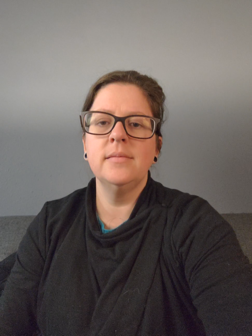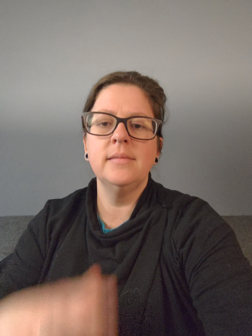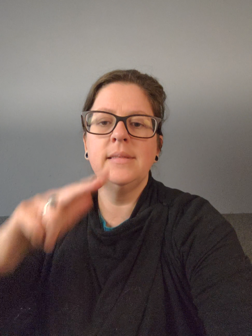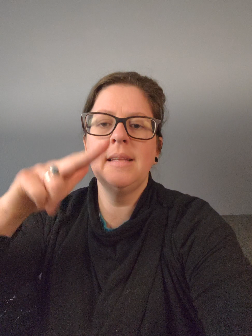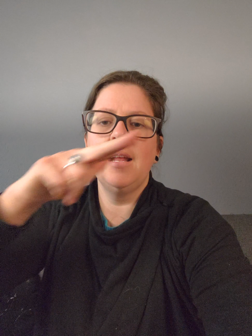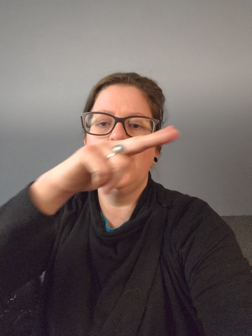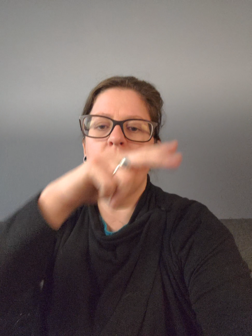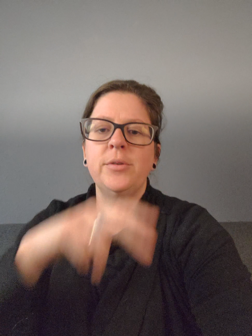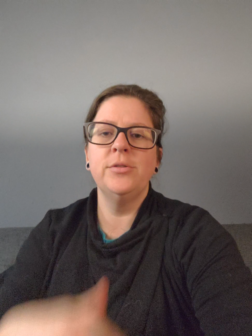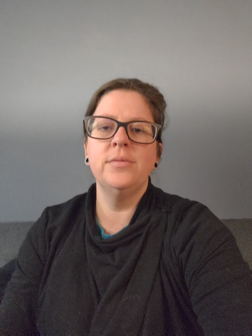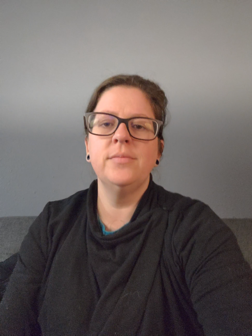helicopter